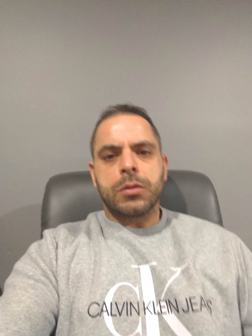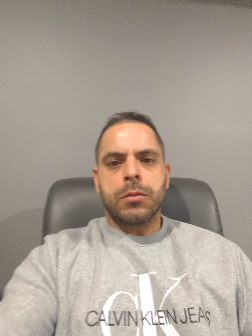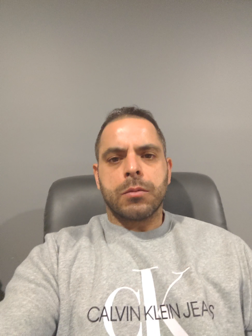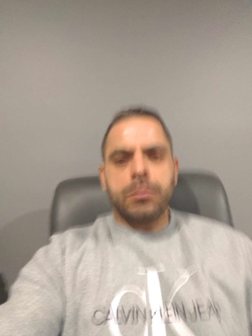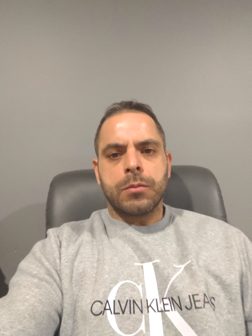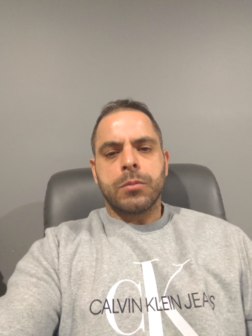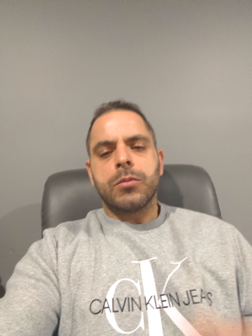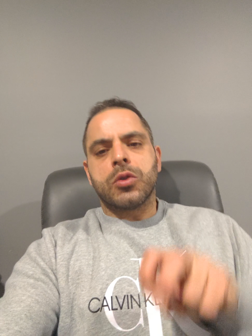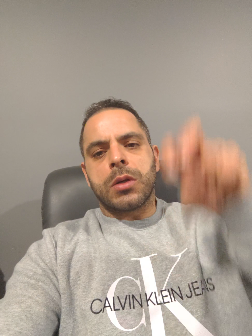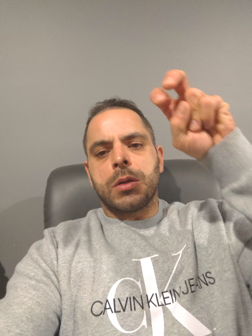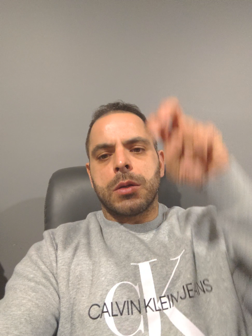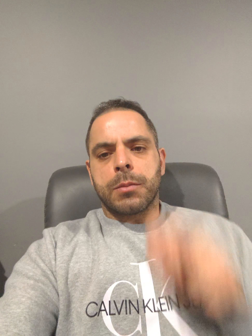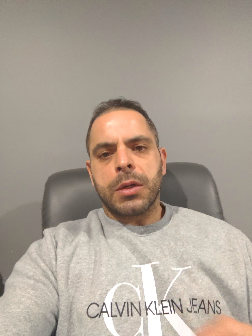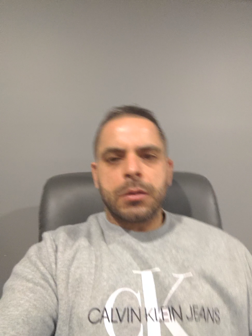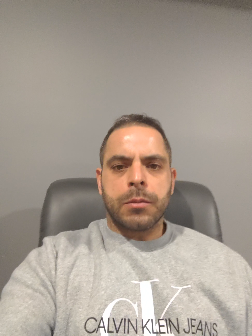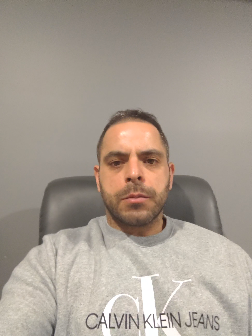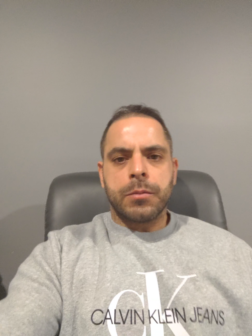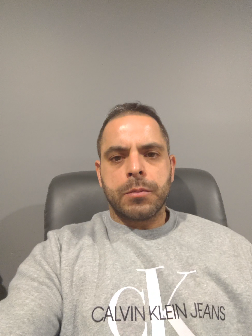jump